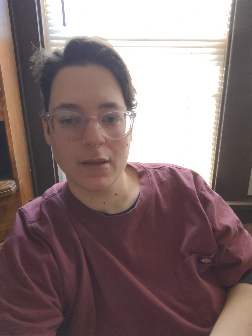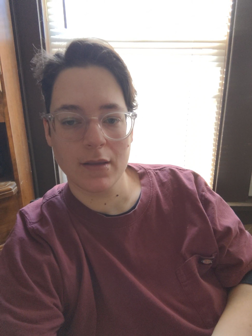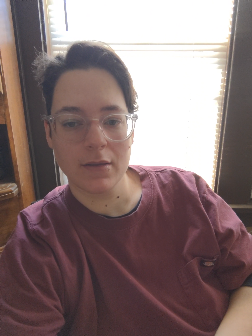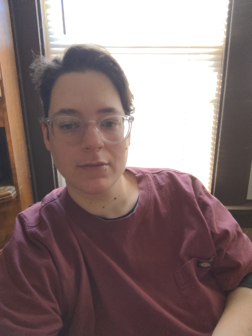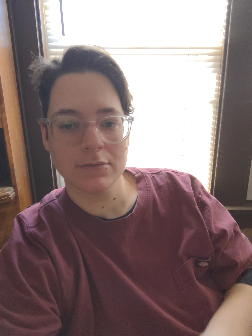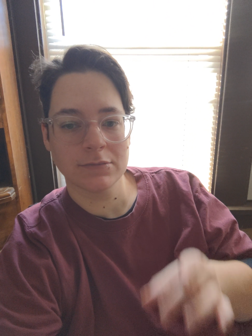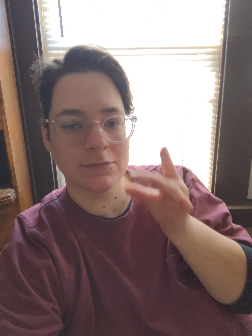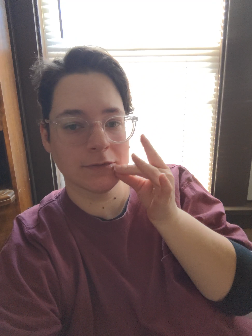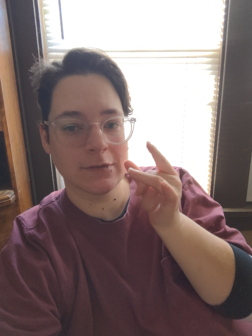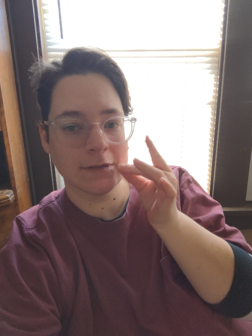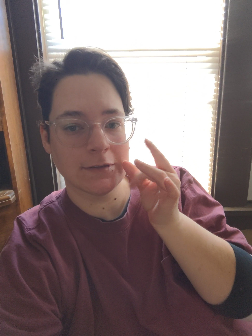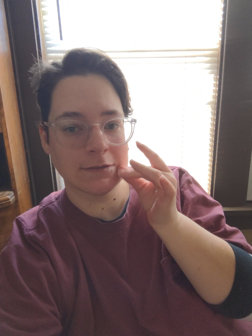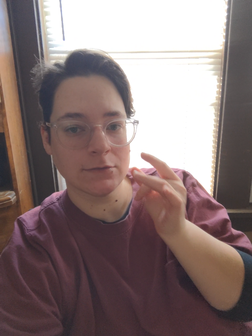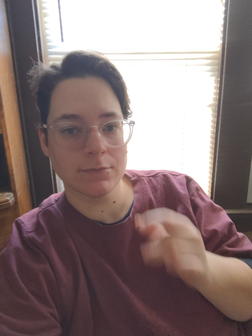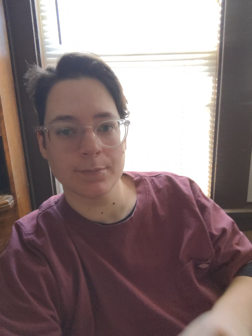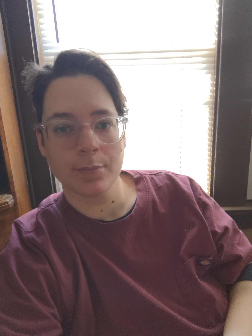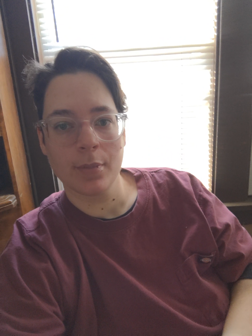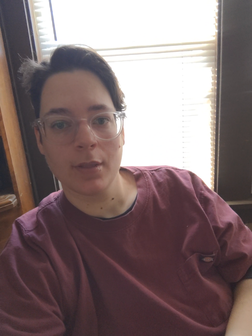snack